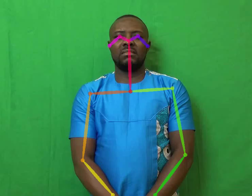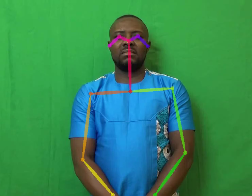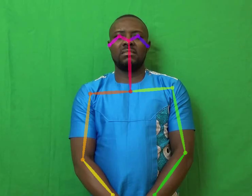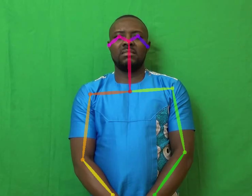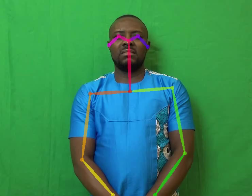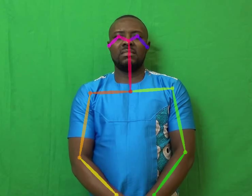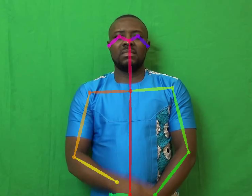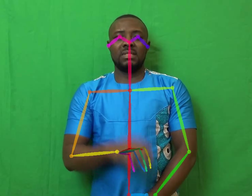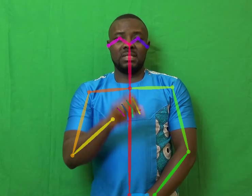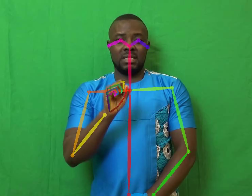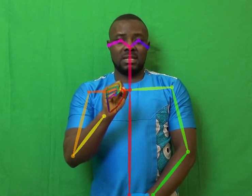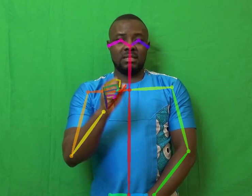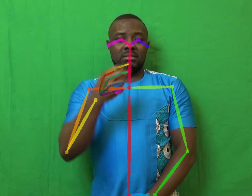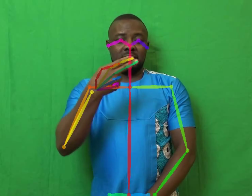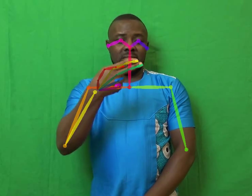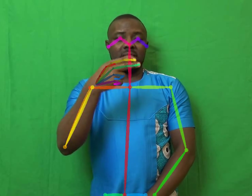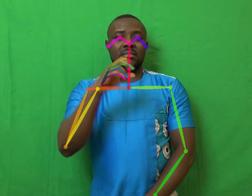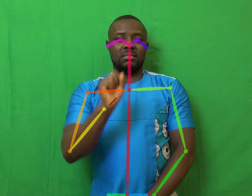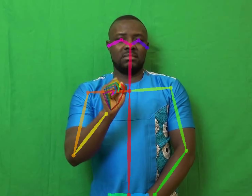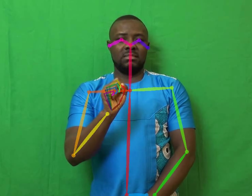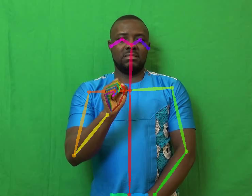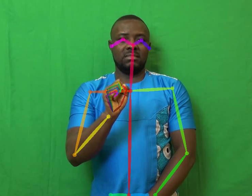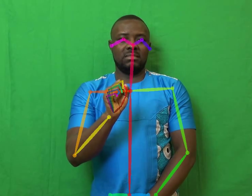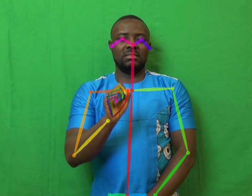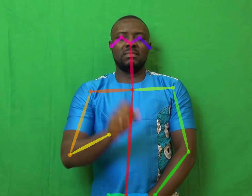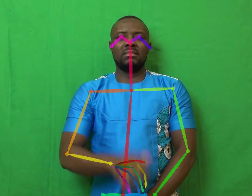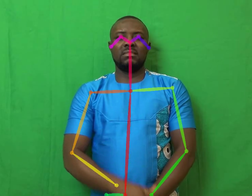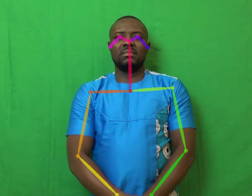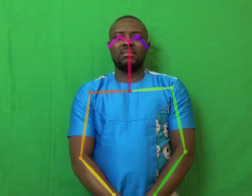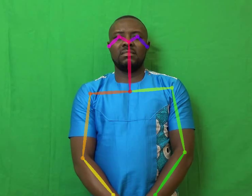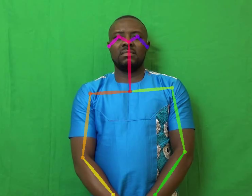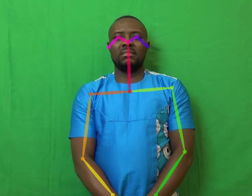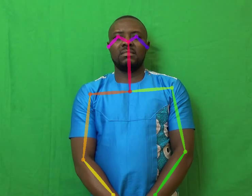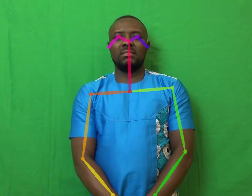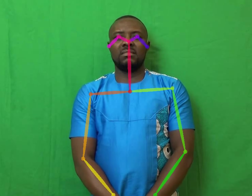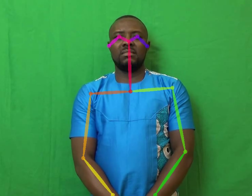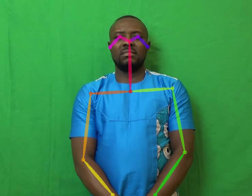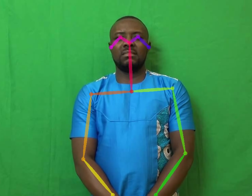senior high school